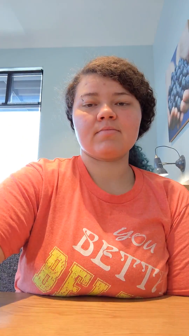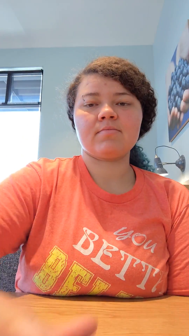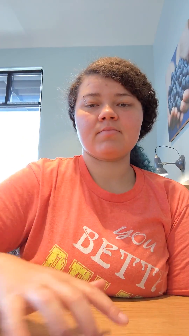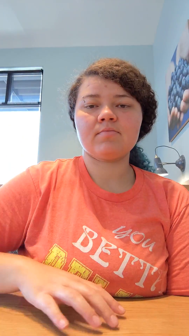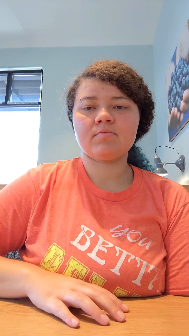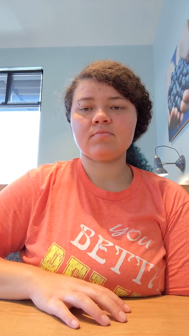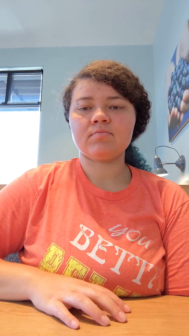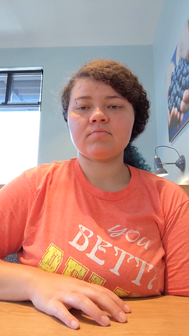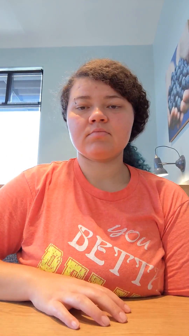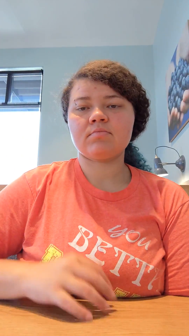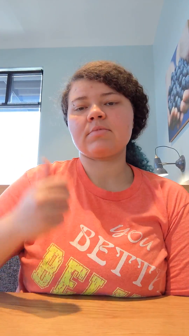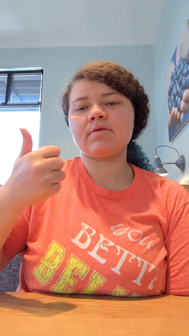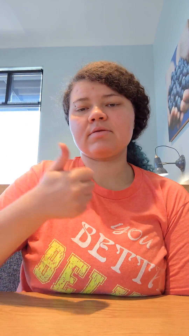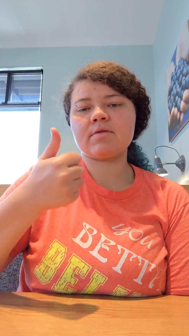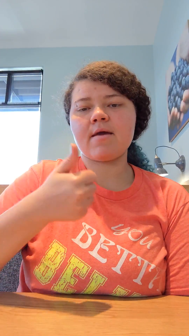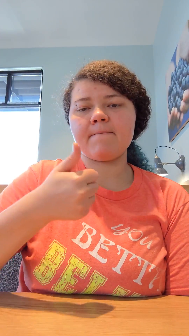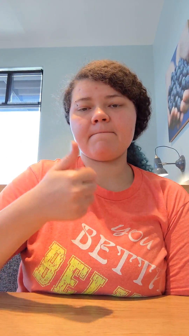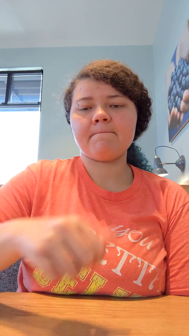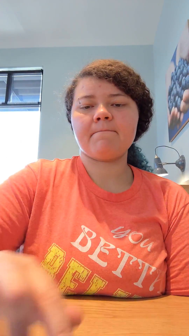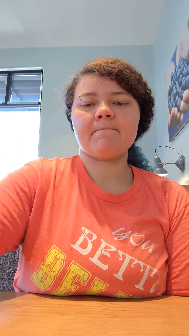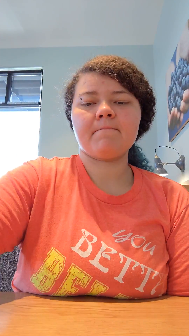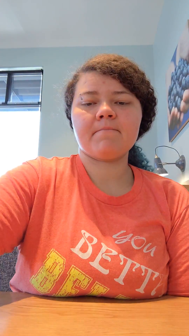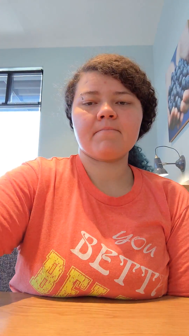game